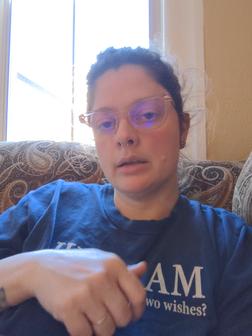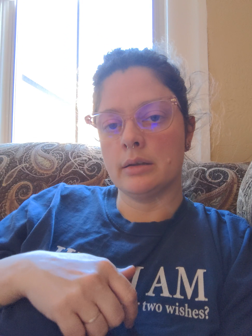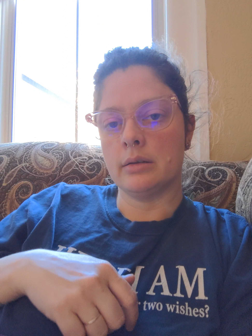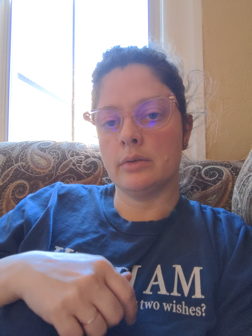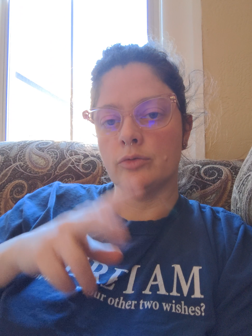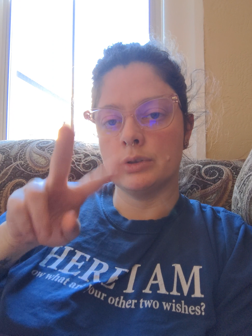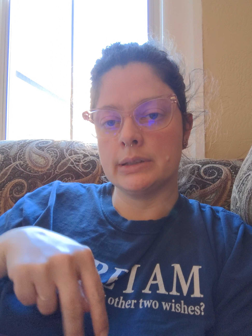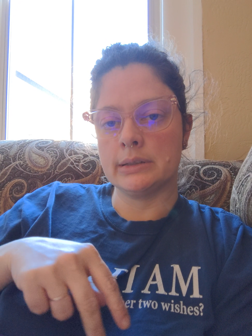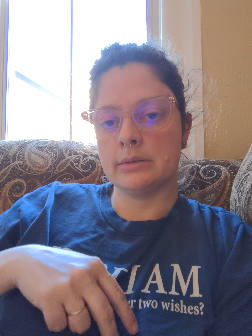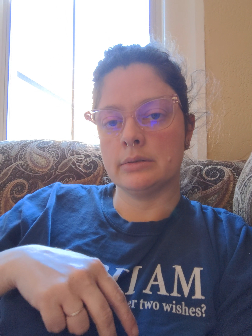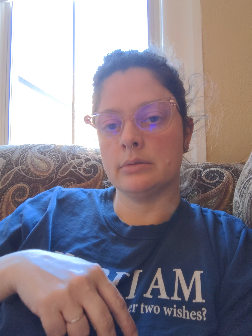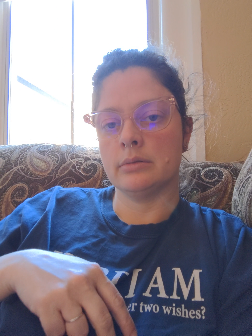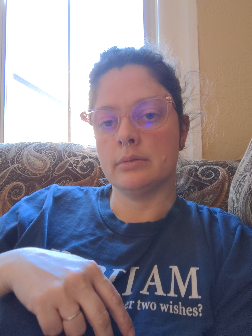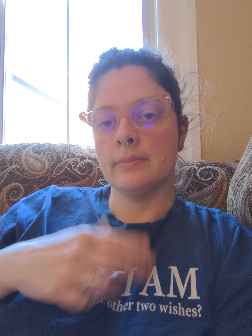read